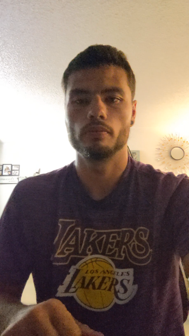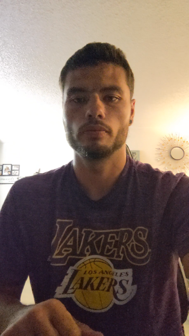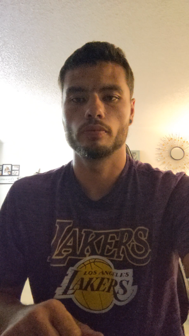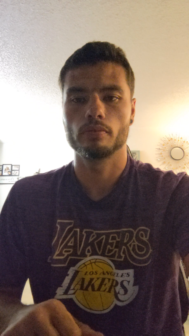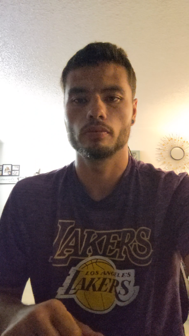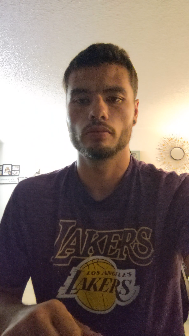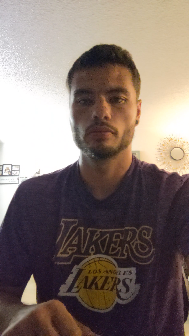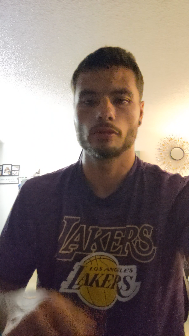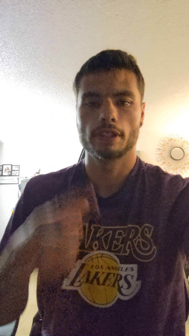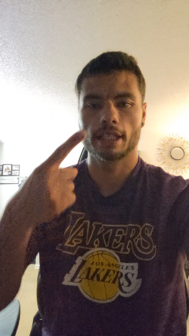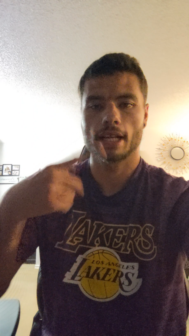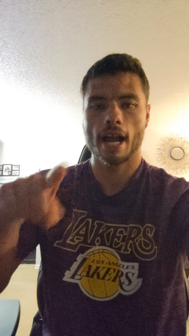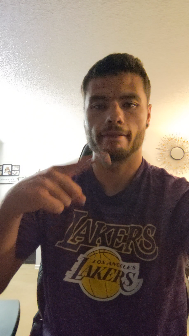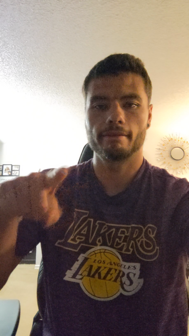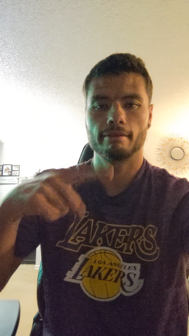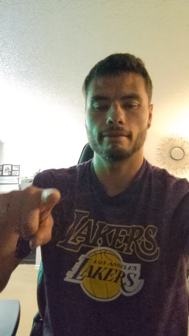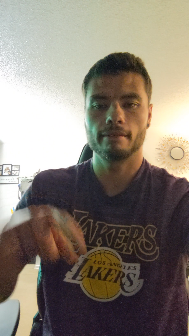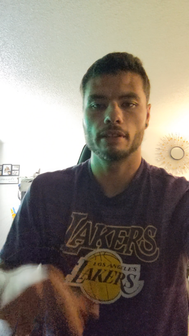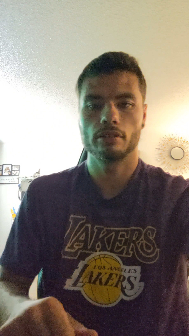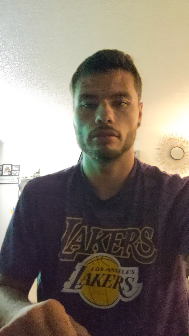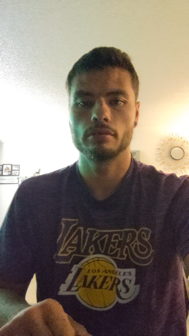knife